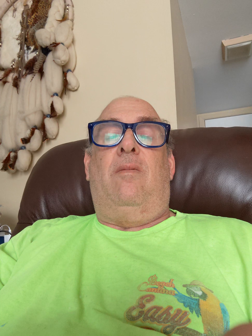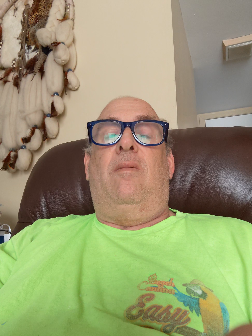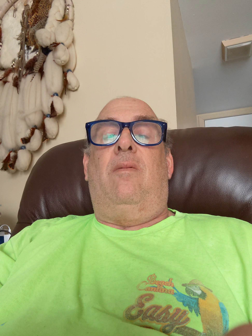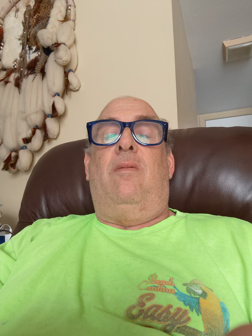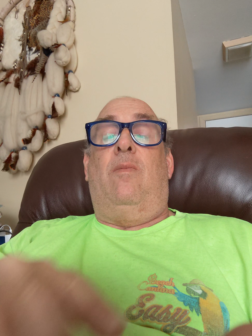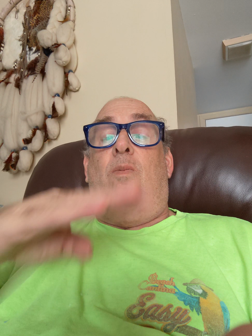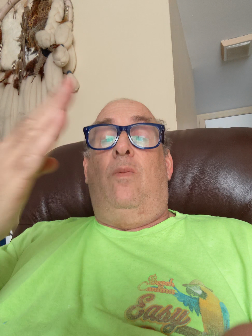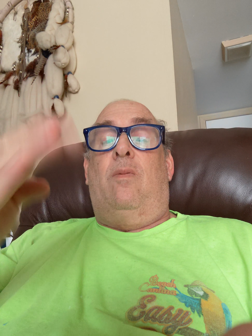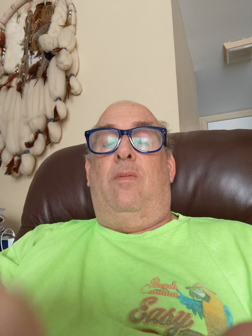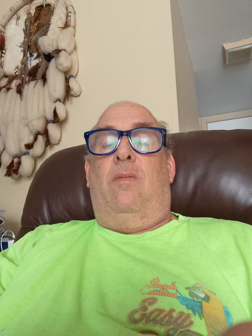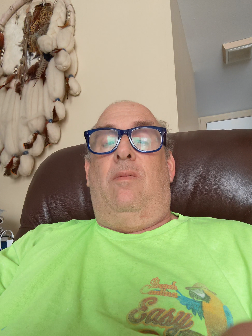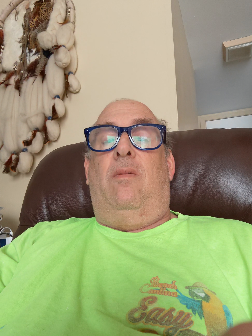open